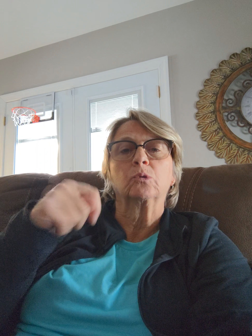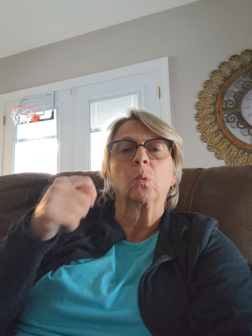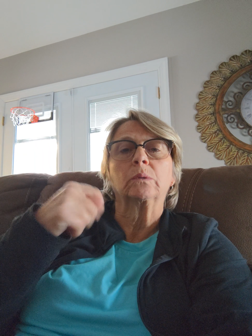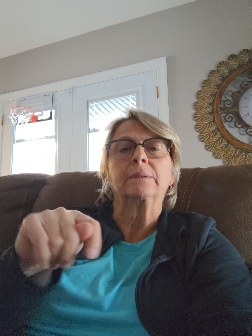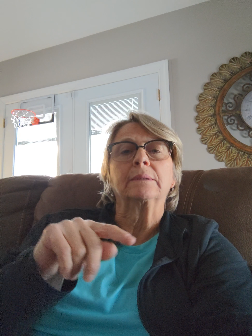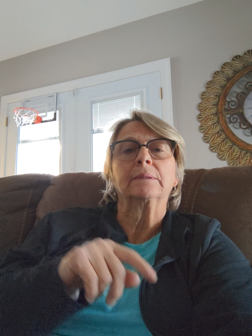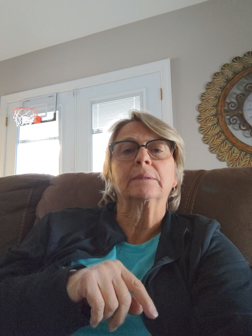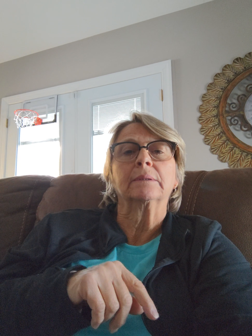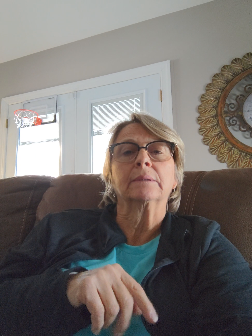toy